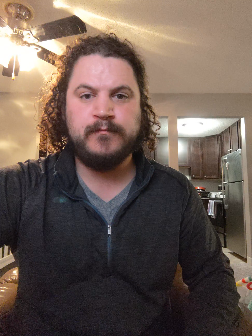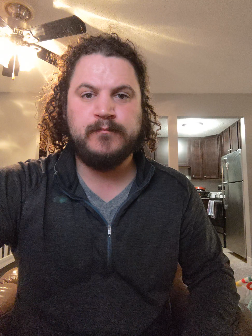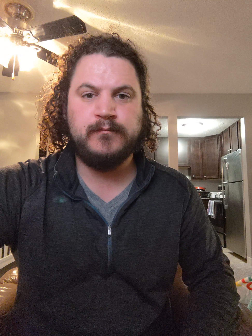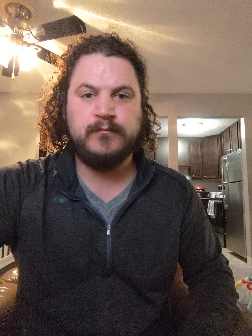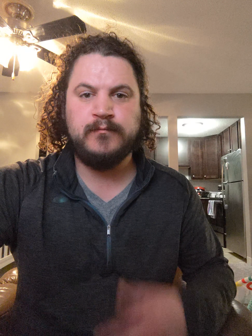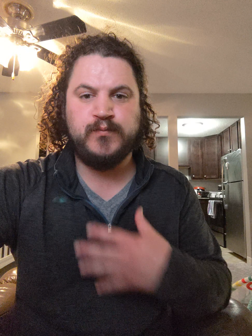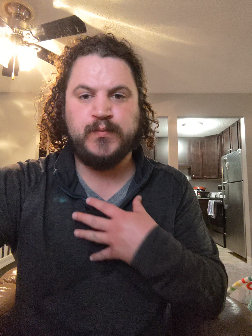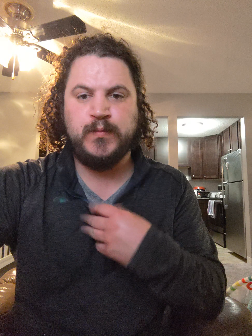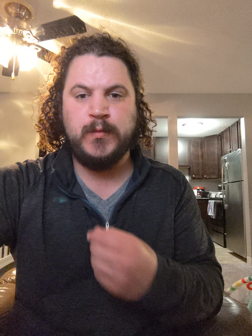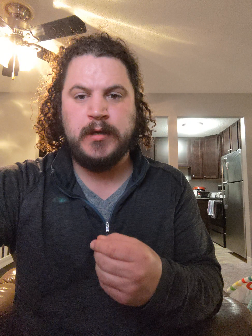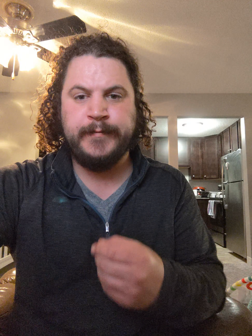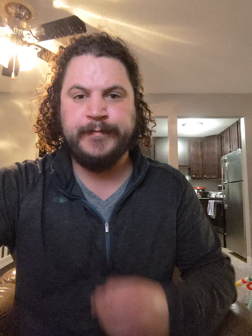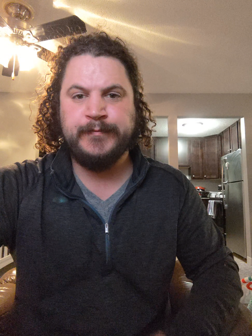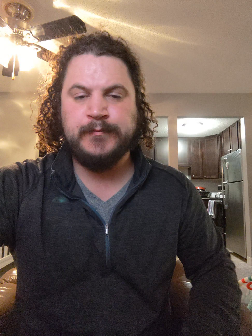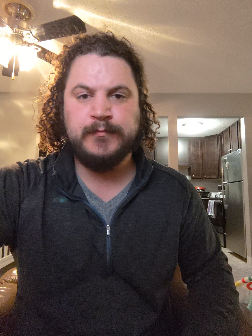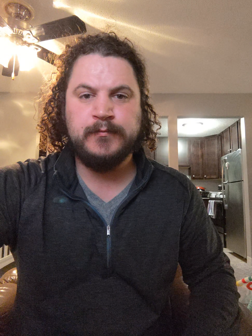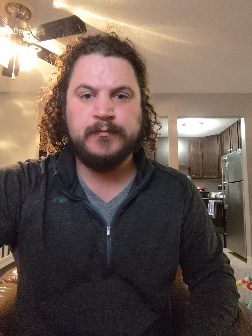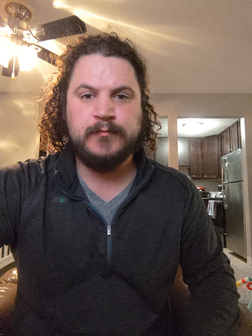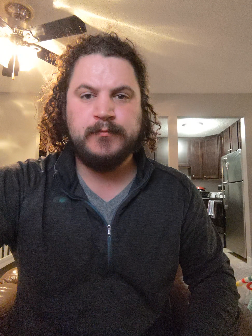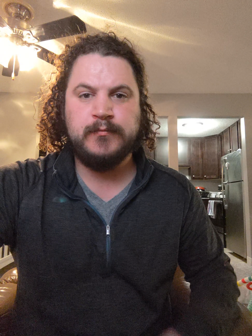white